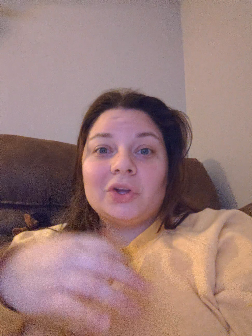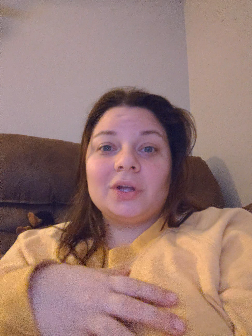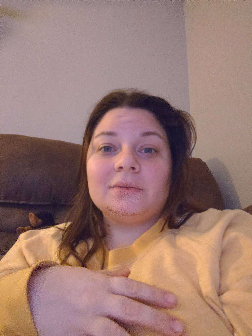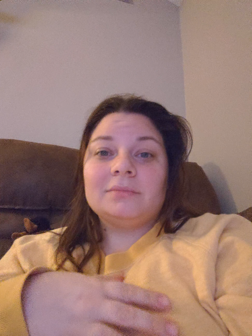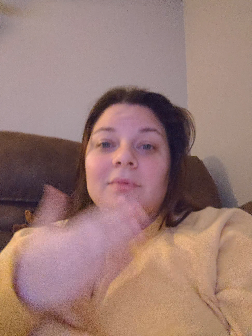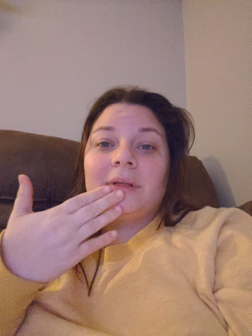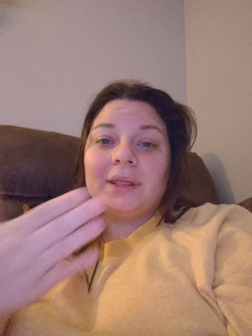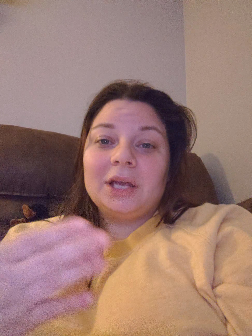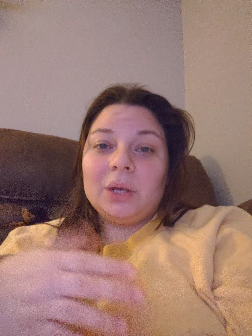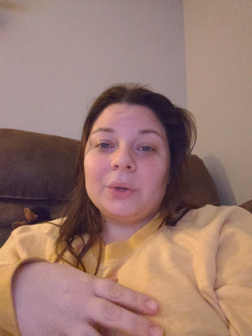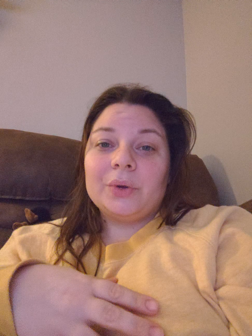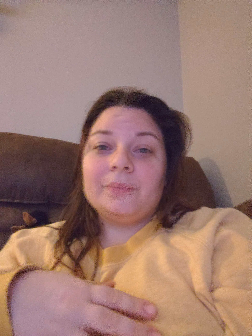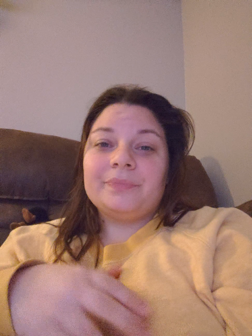thank you